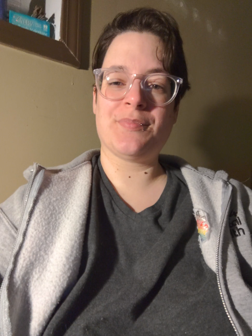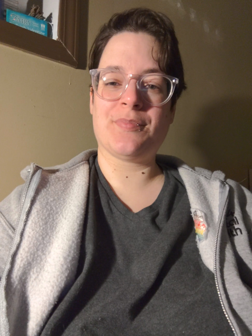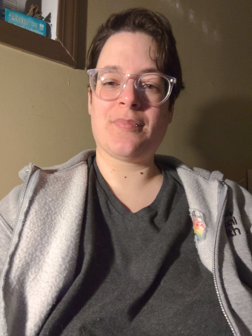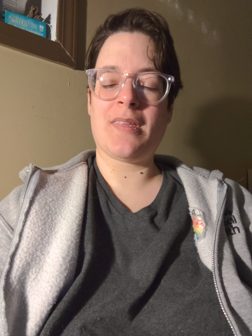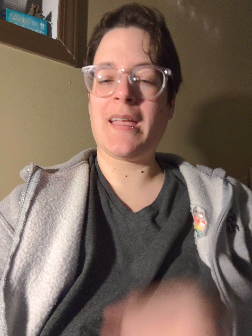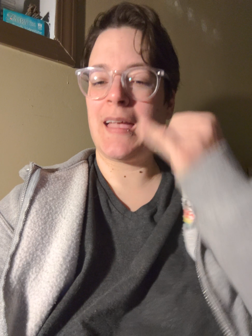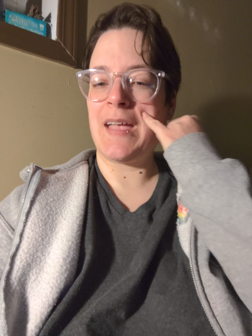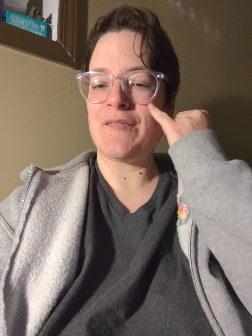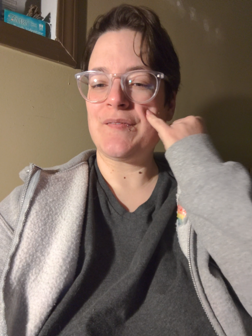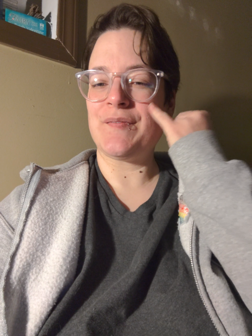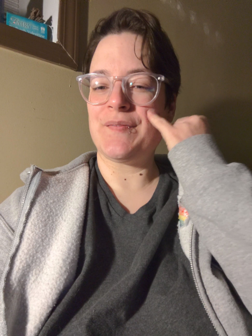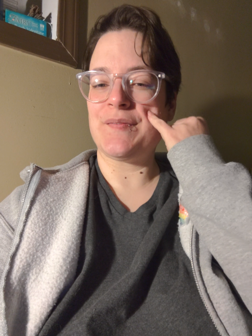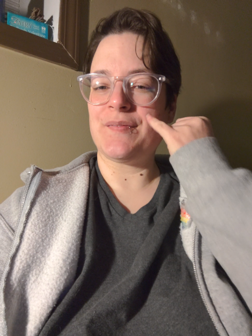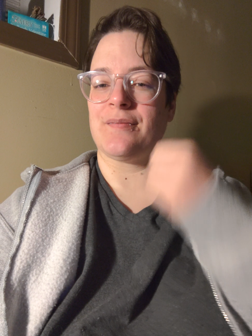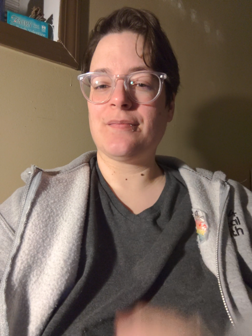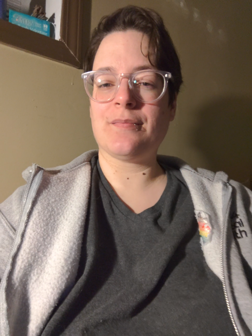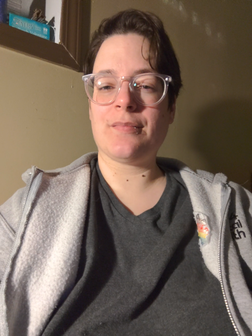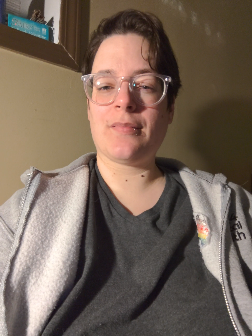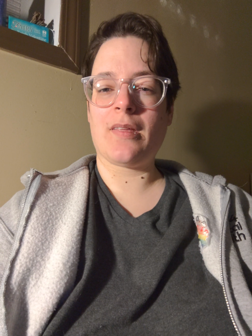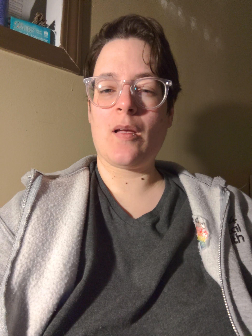if